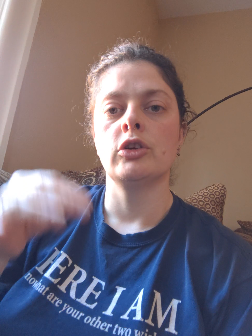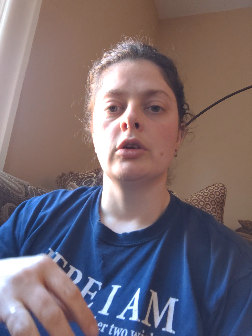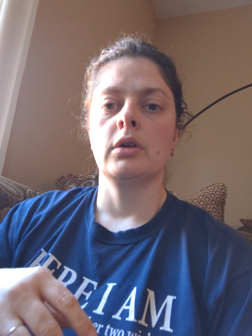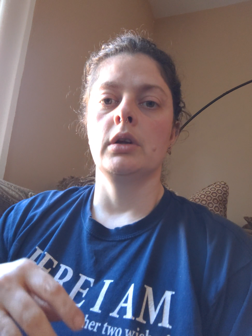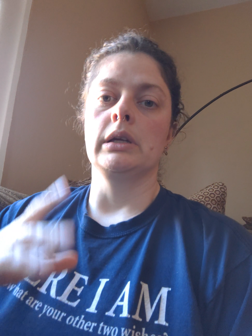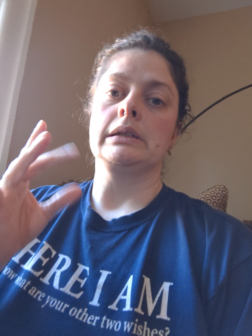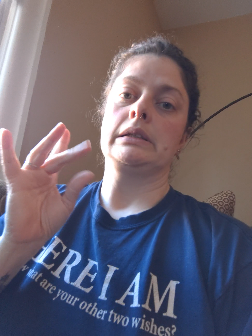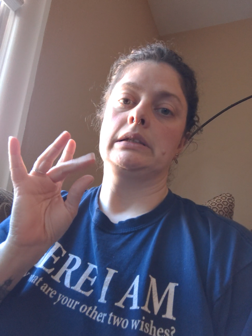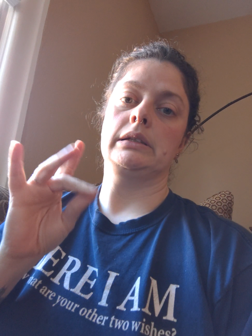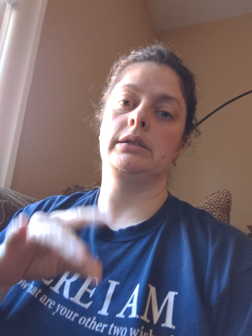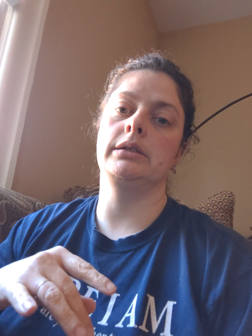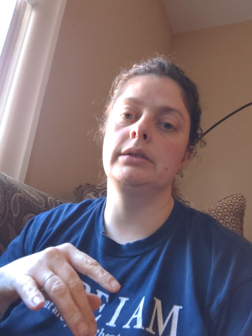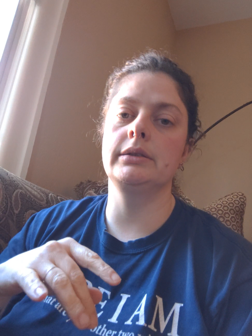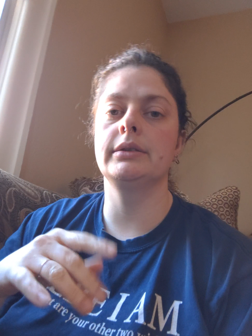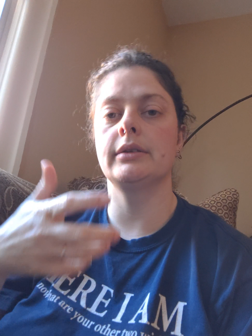sticky